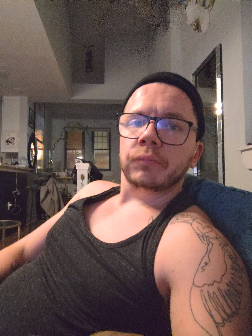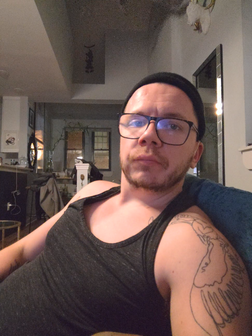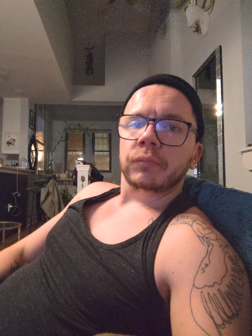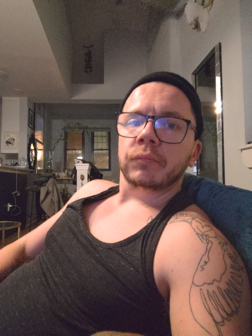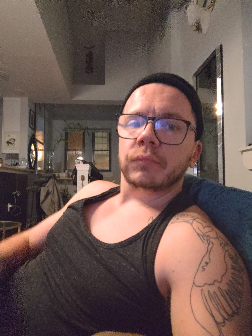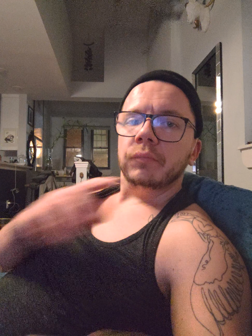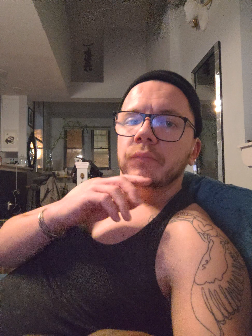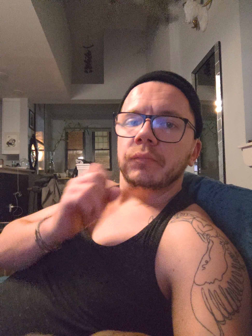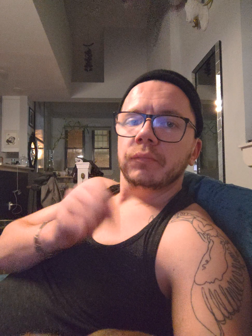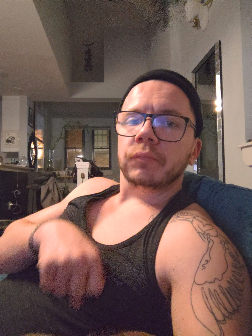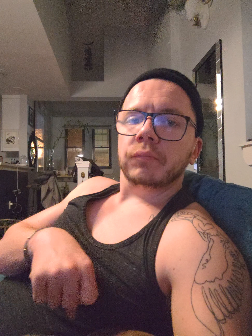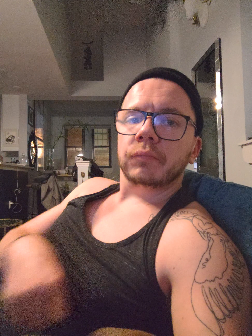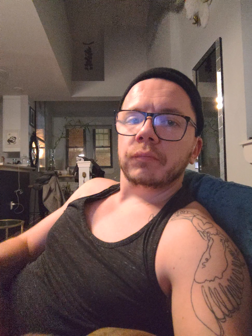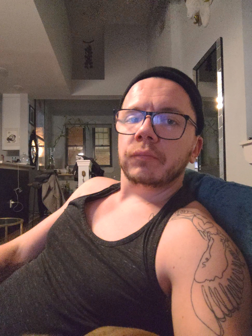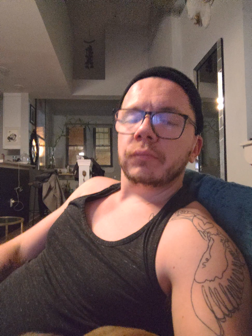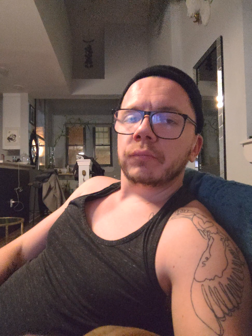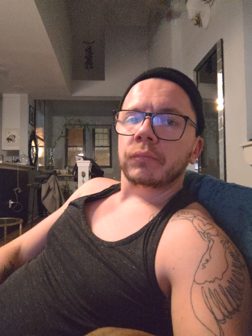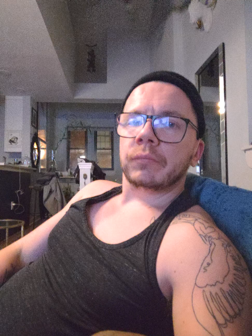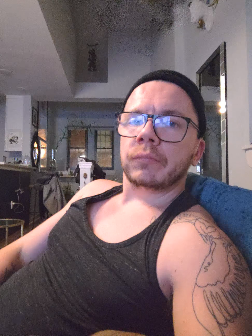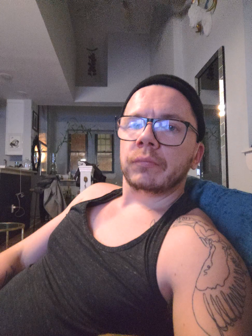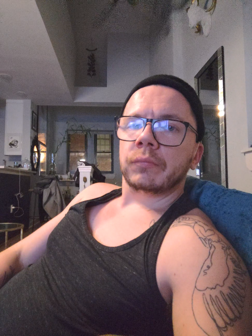old